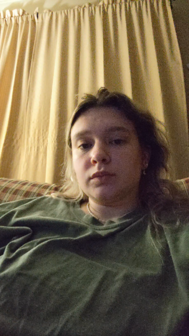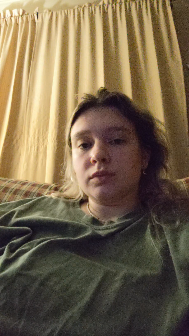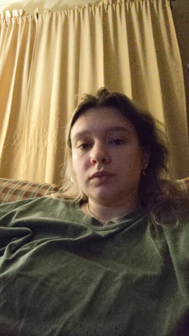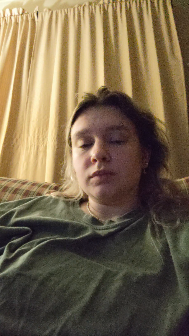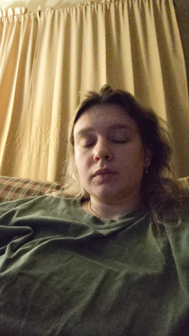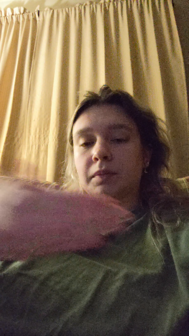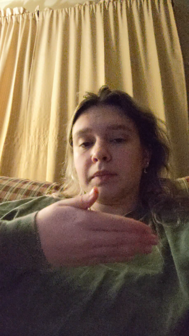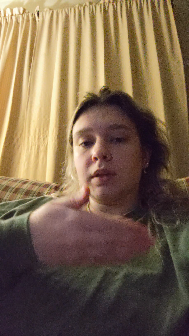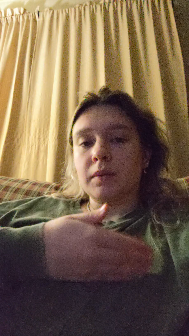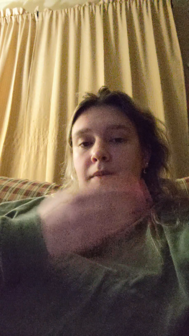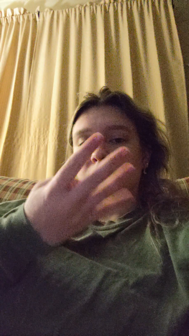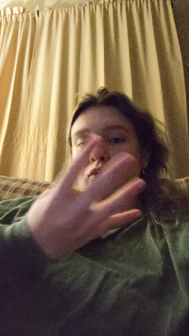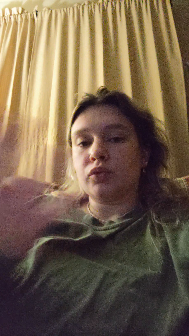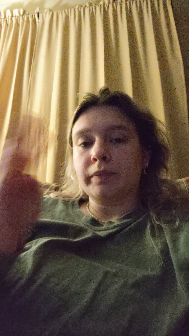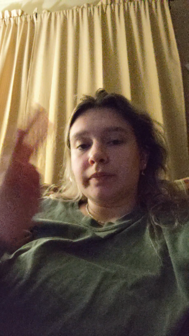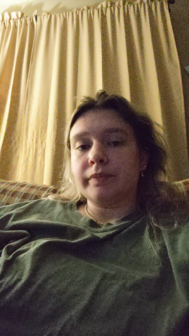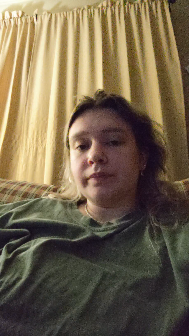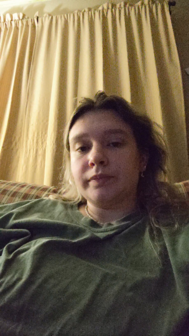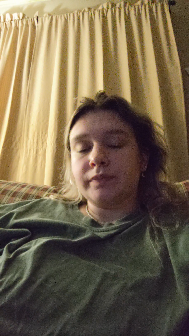crib